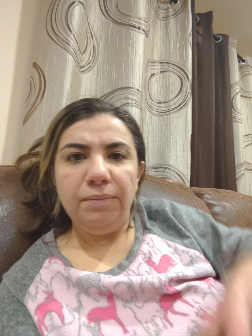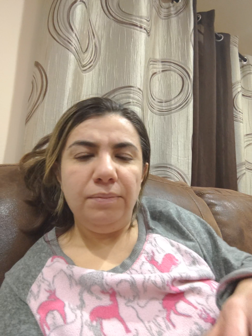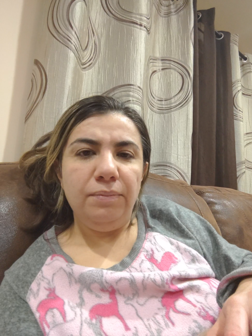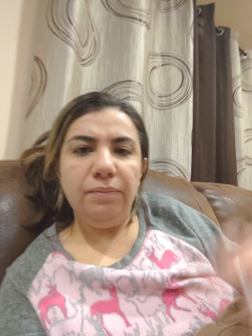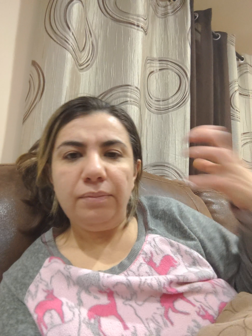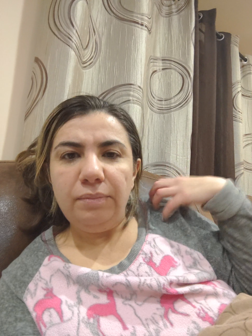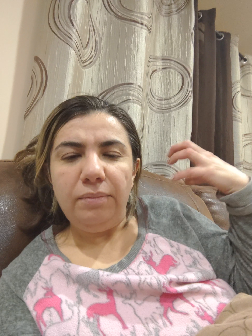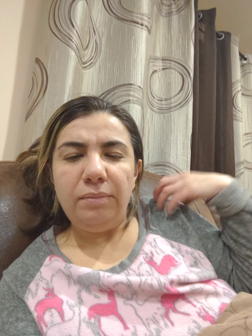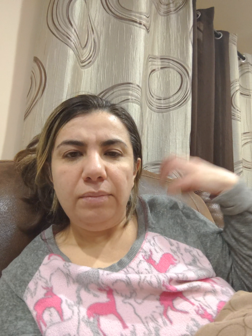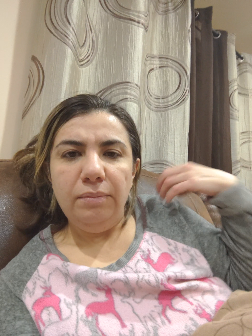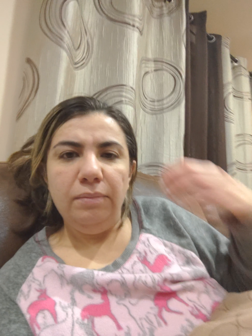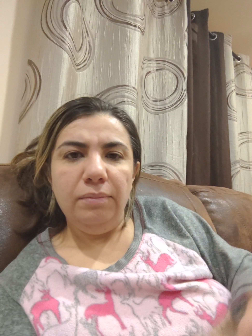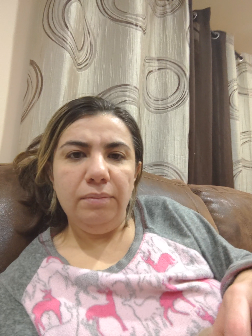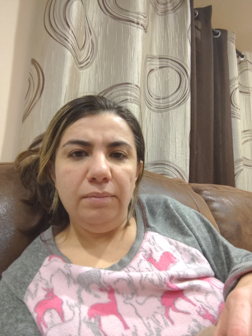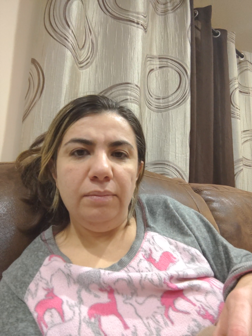sun